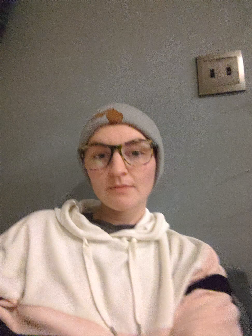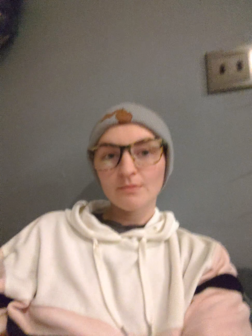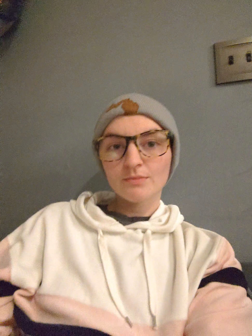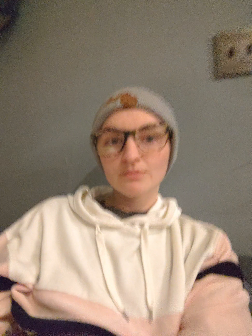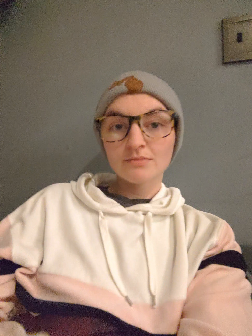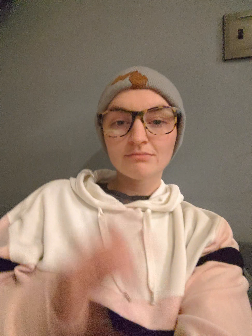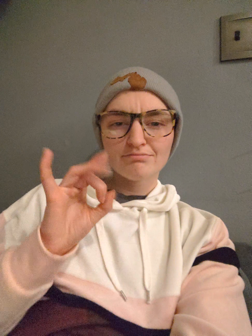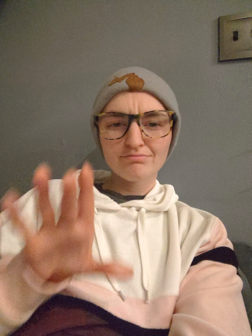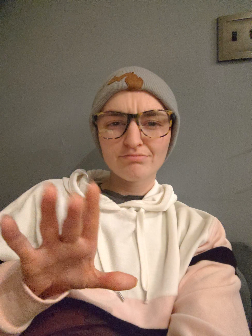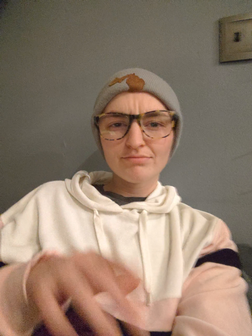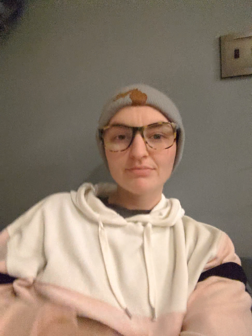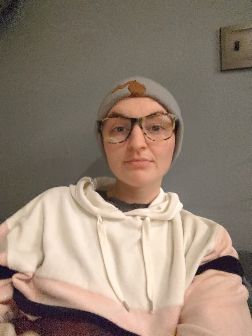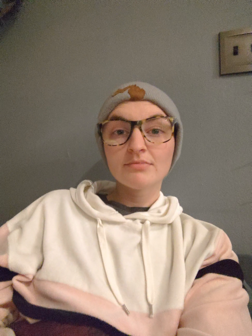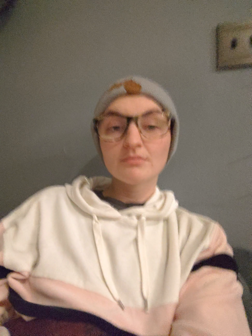hate